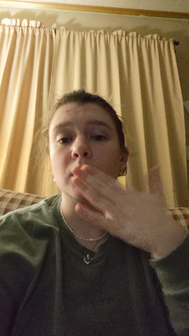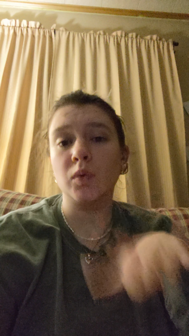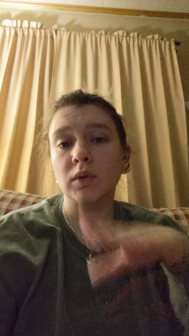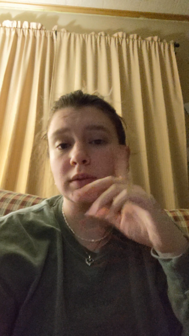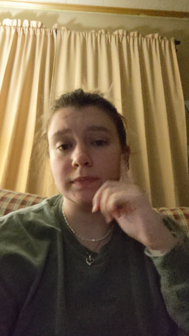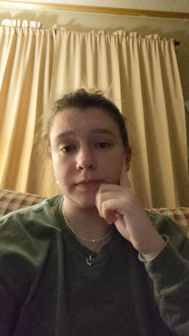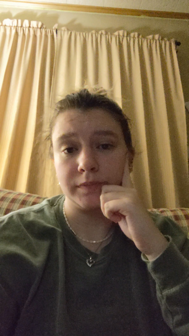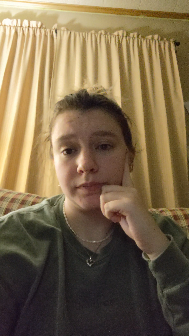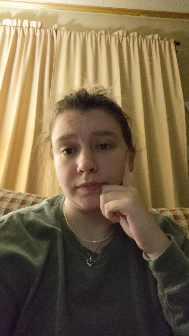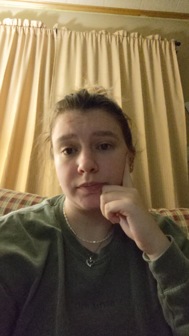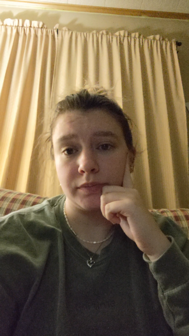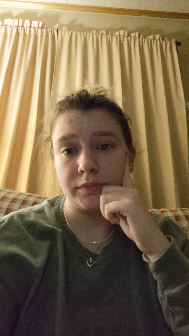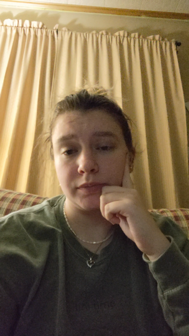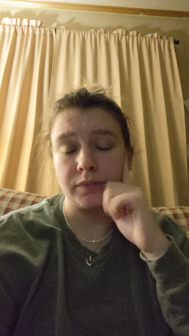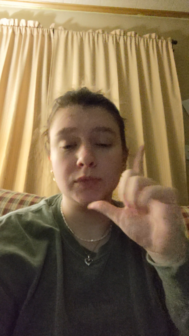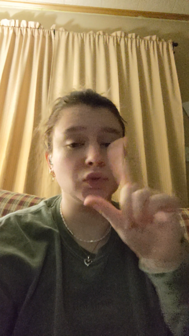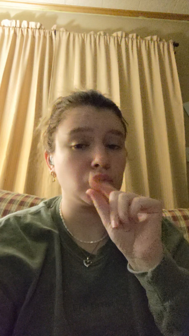chicken